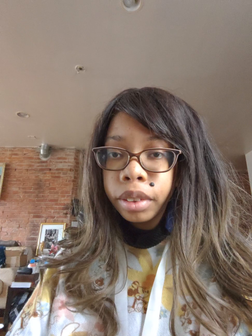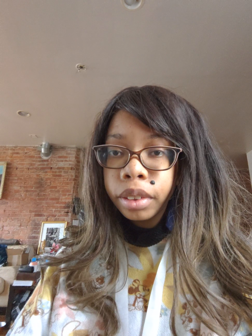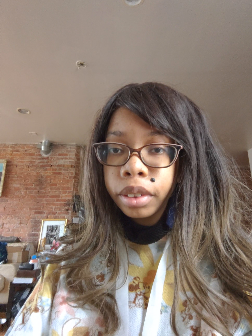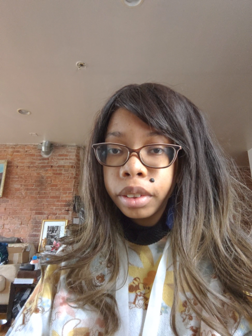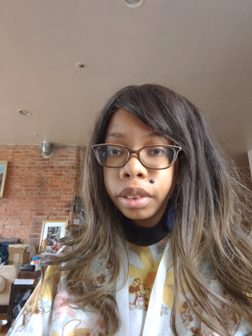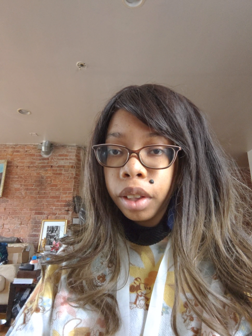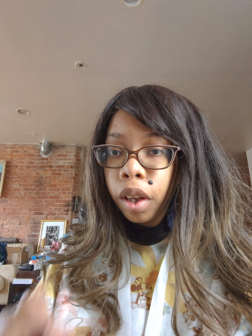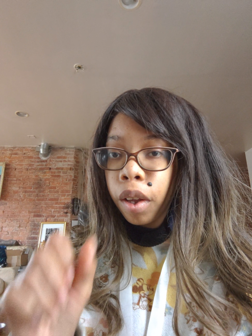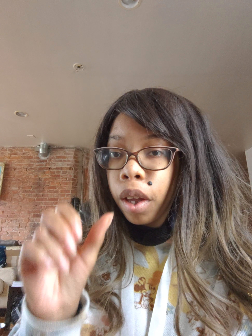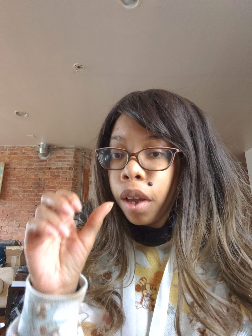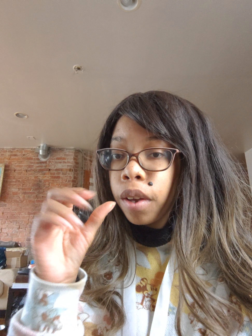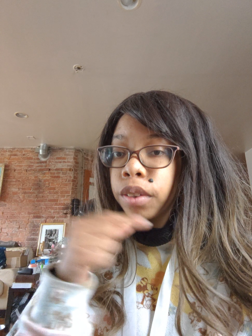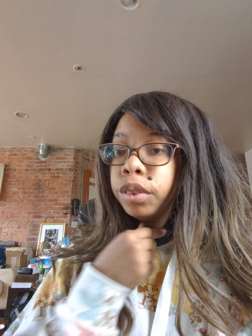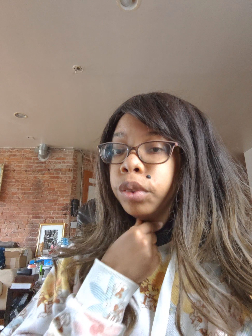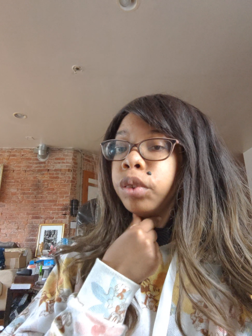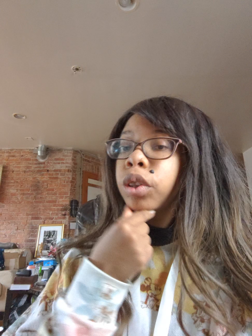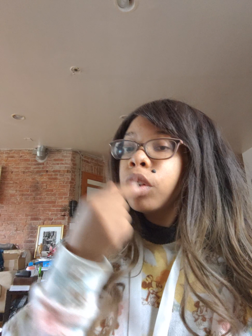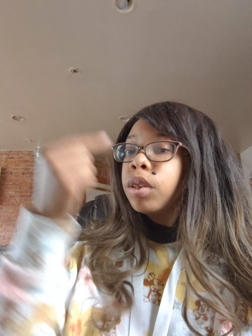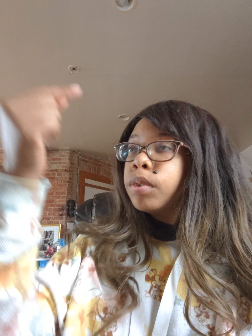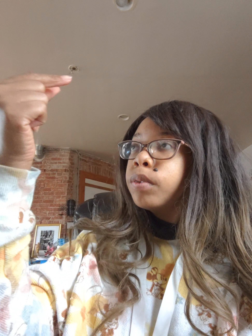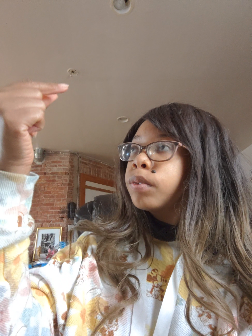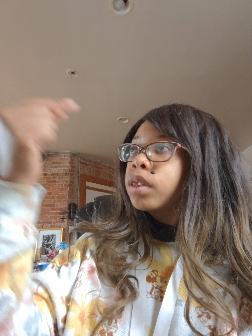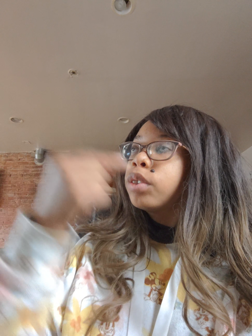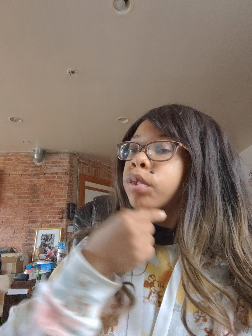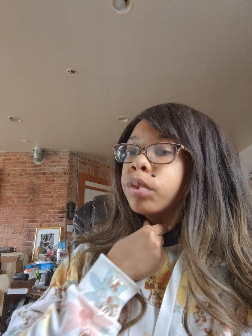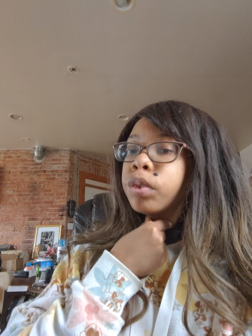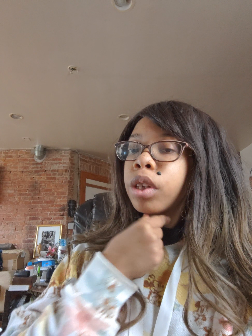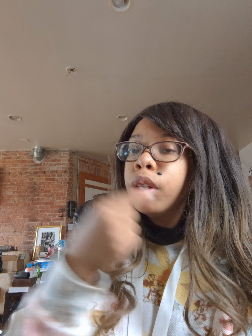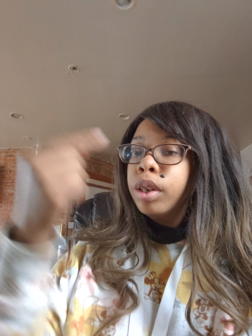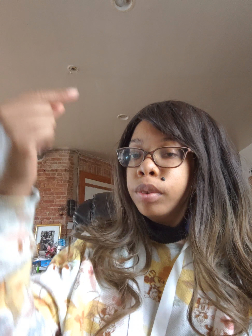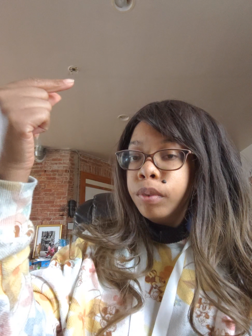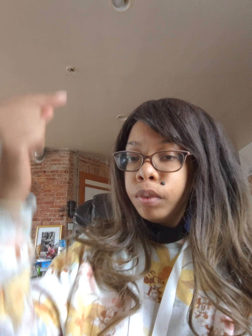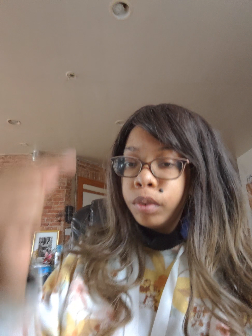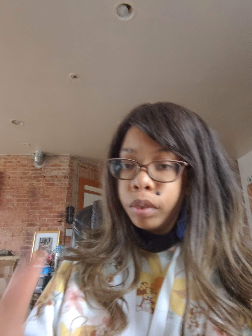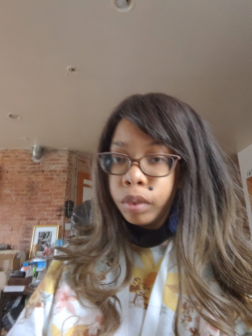giraffe